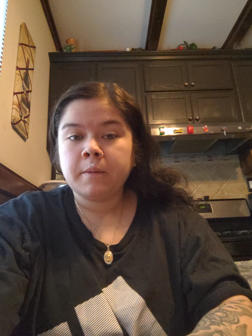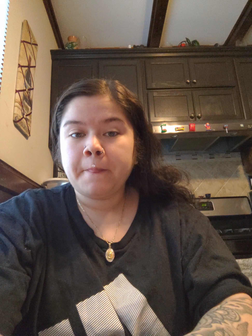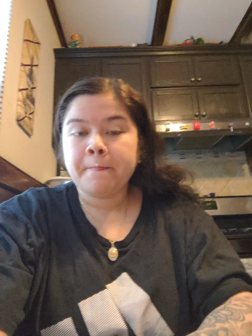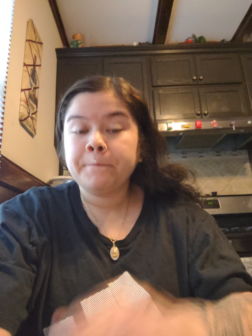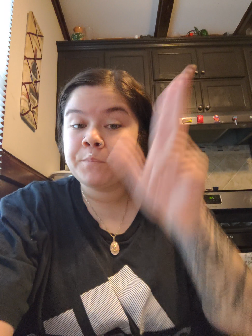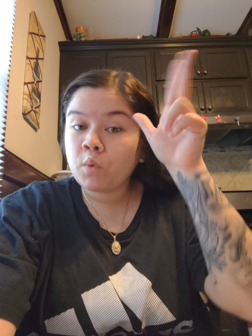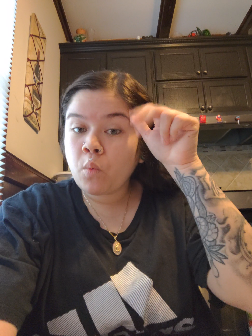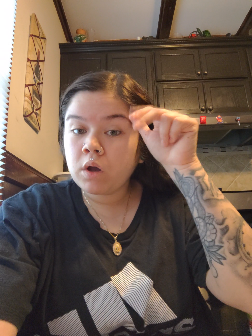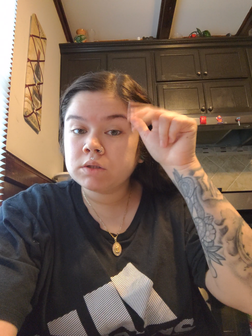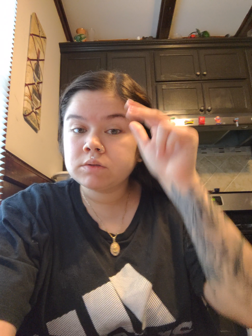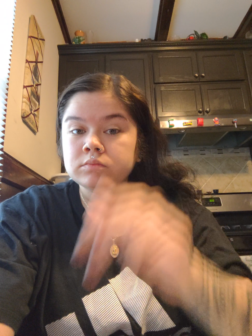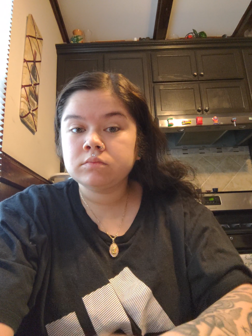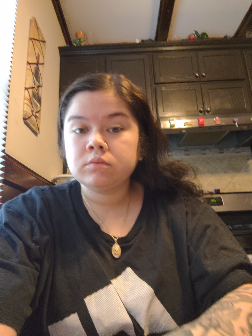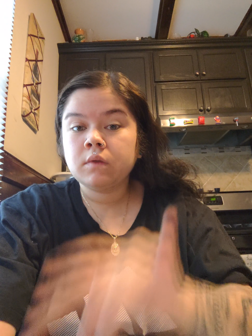horse